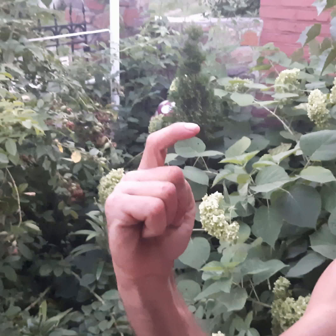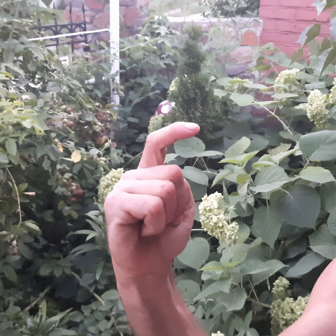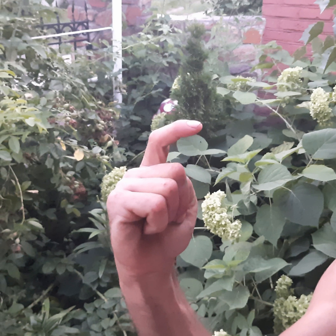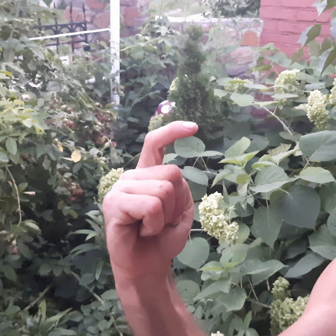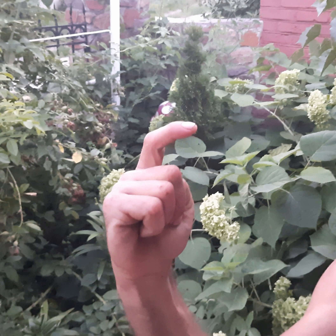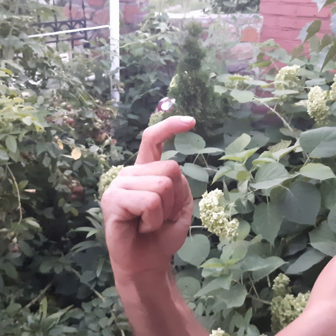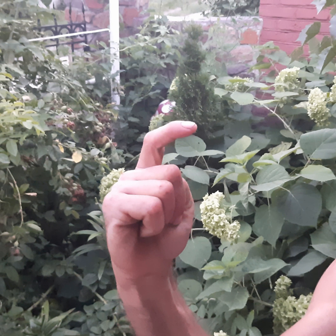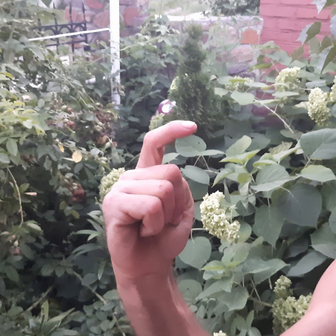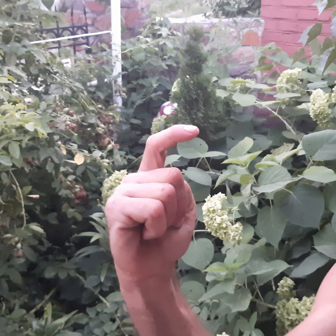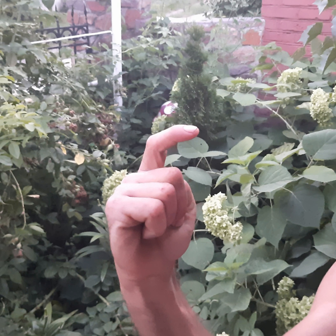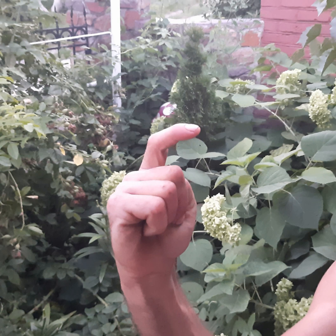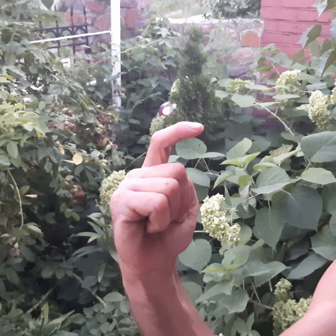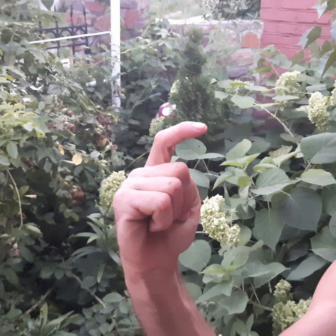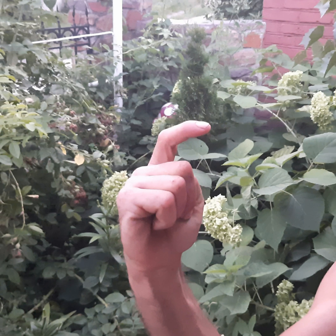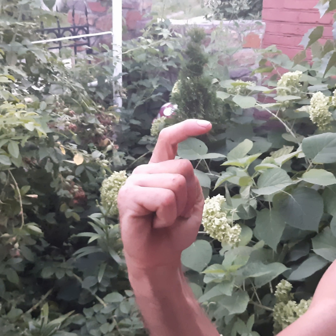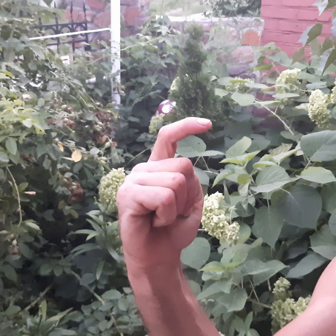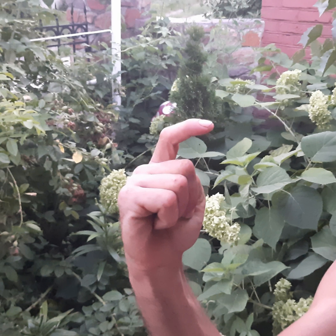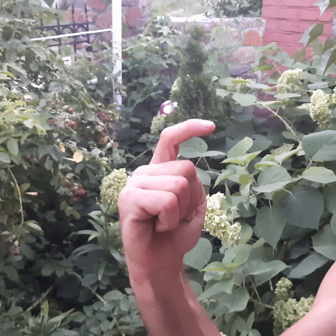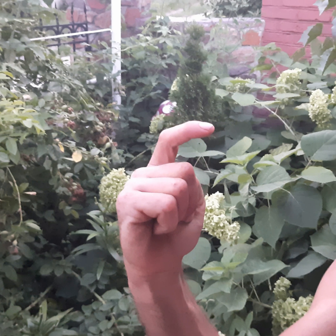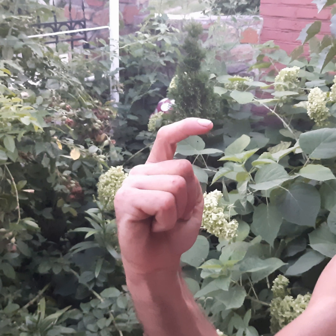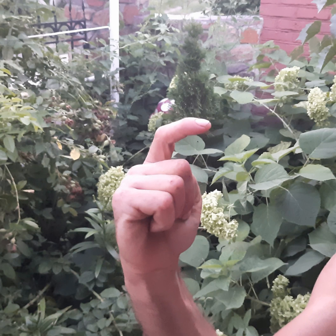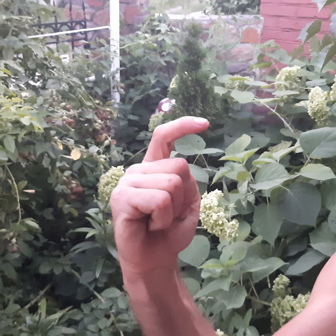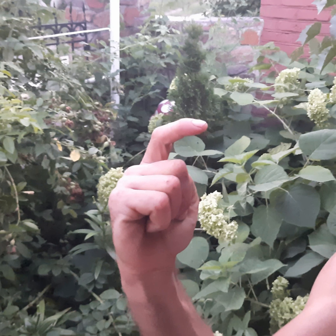Х